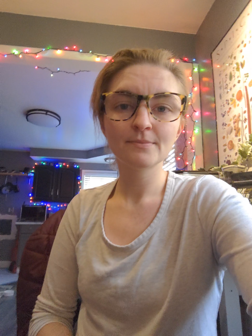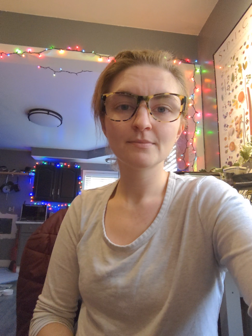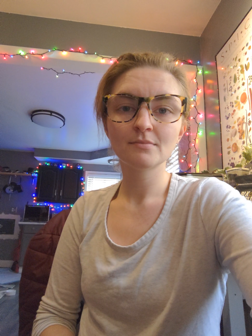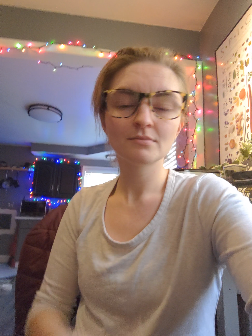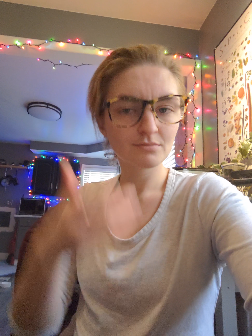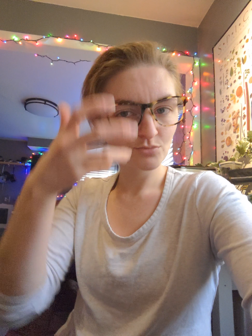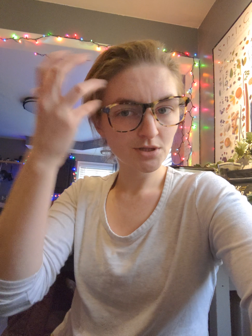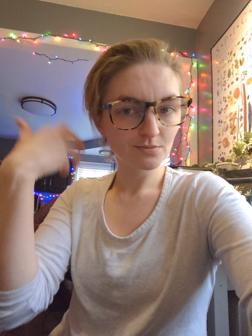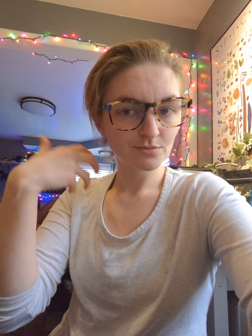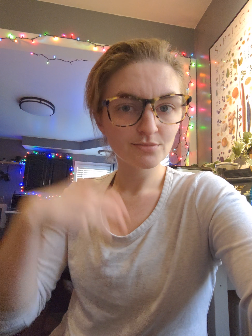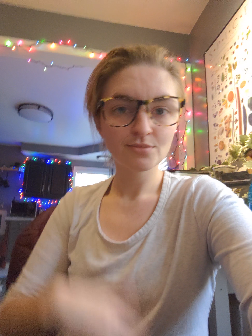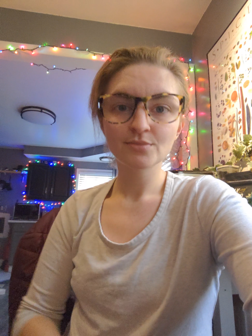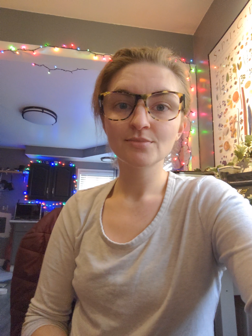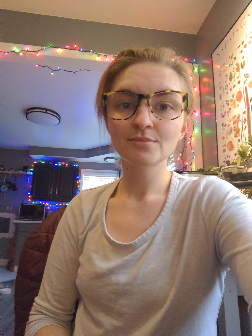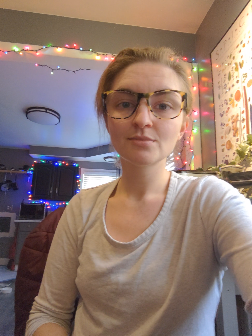lion